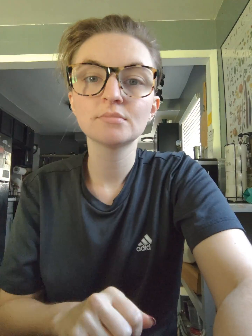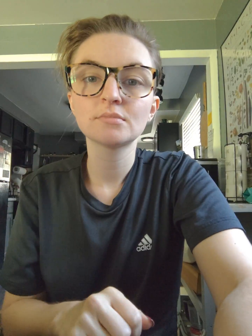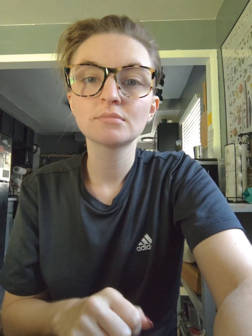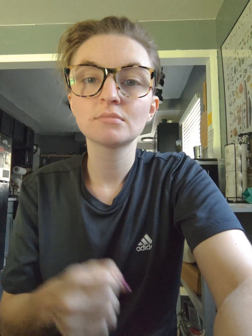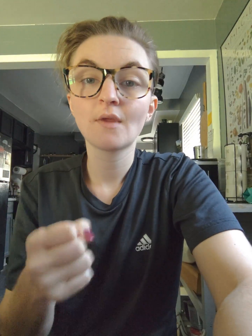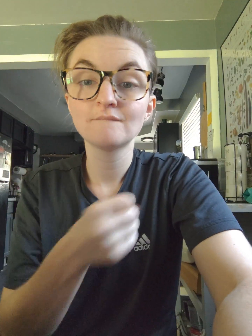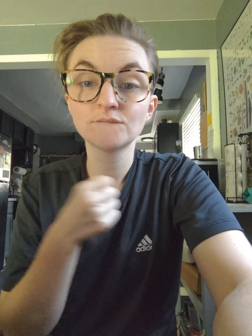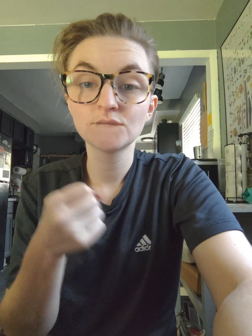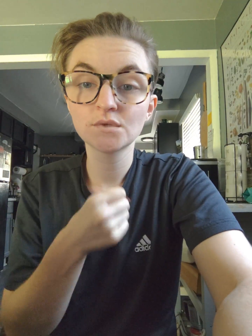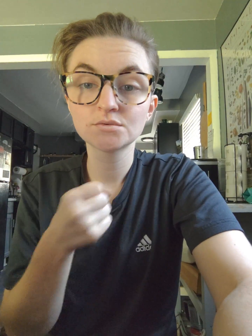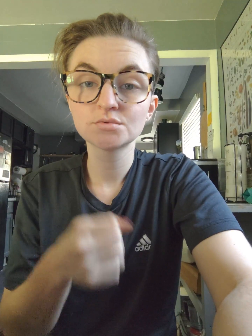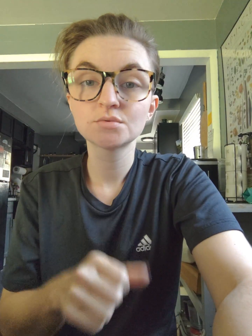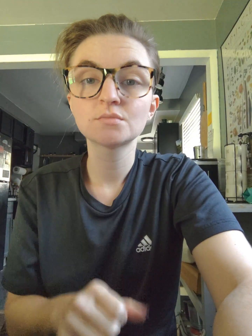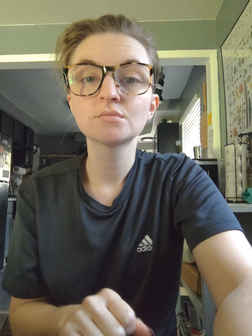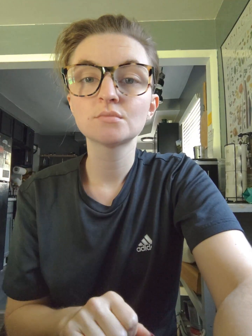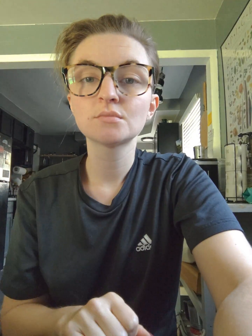coffee